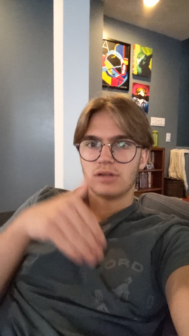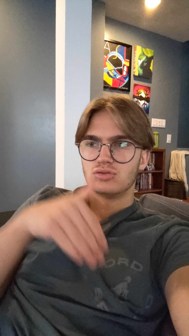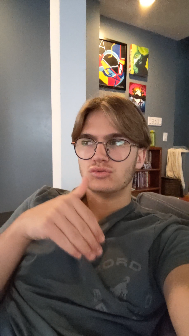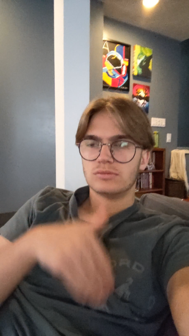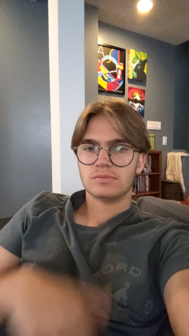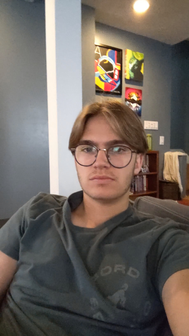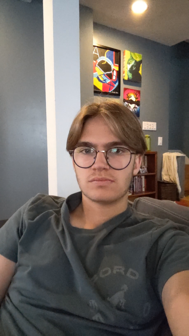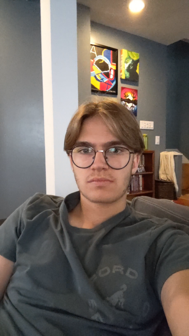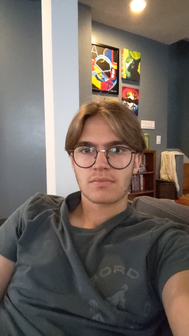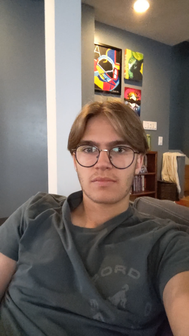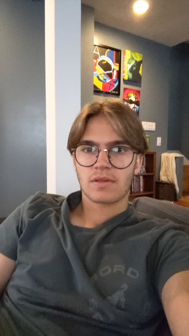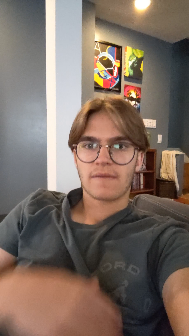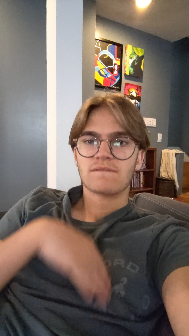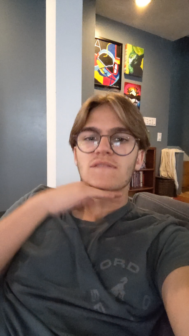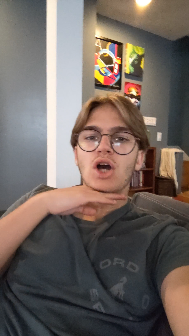full